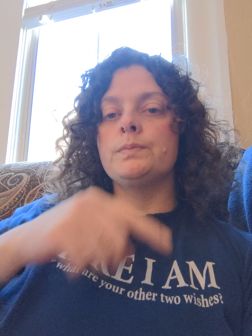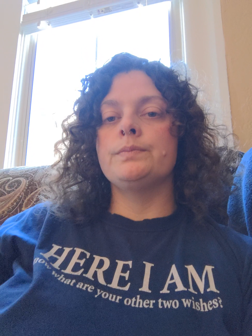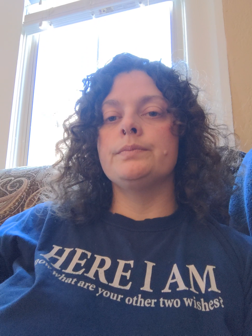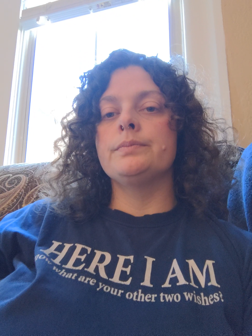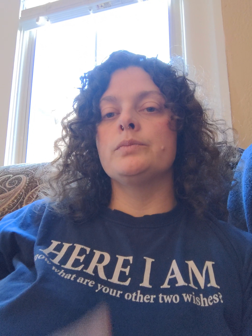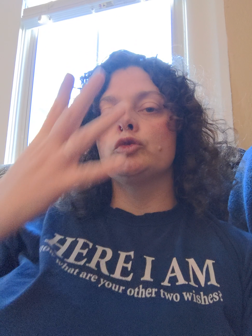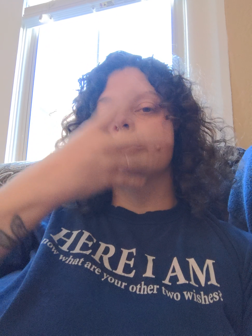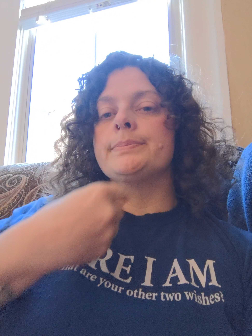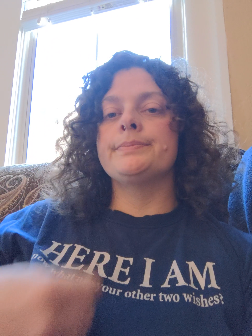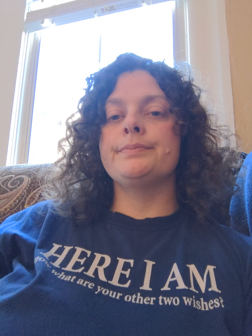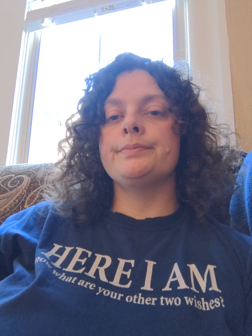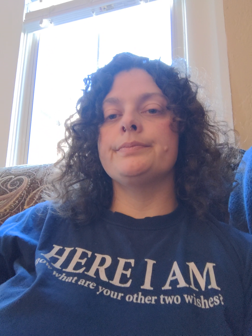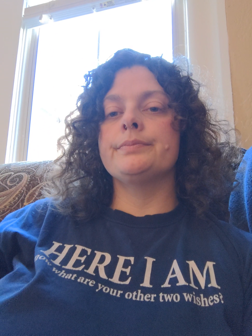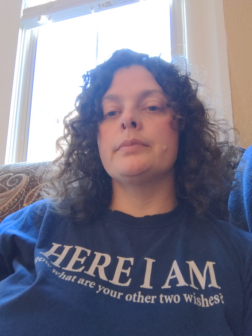pretty